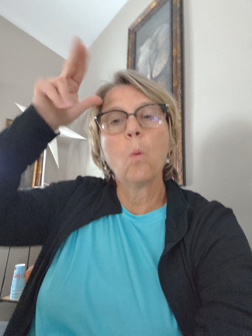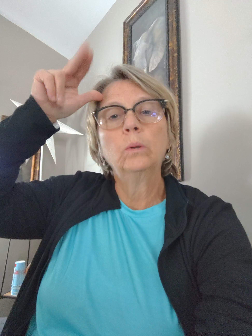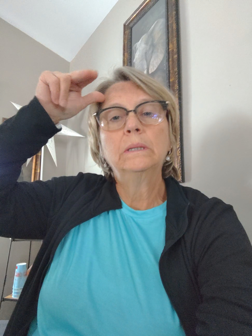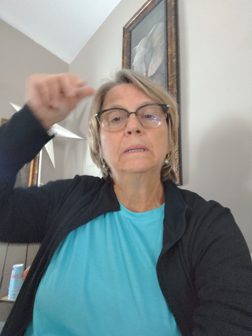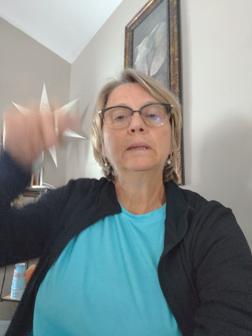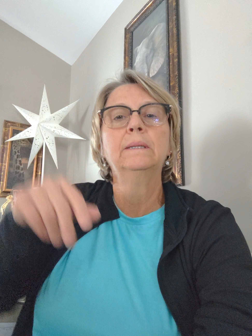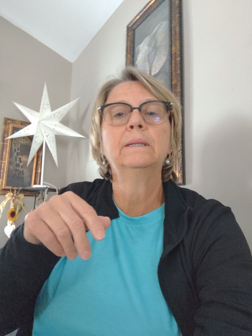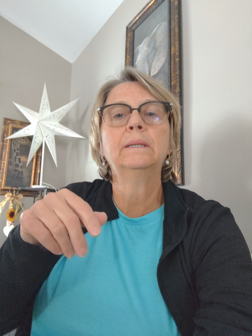horse